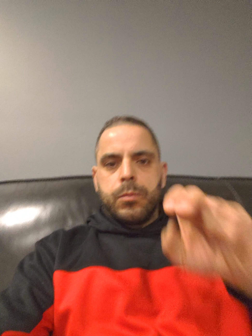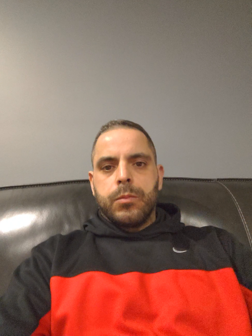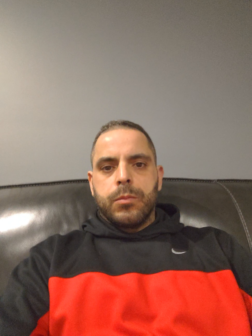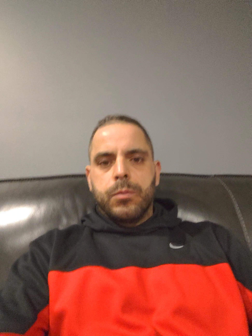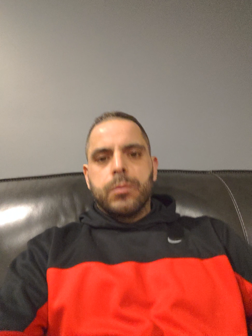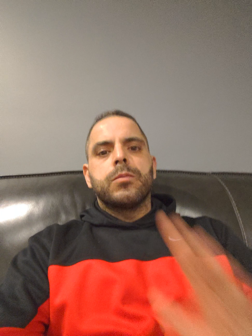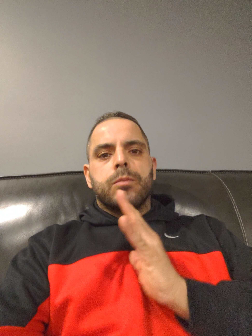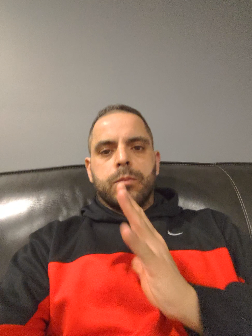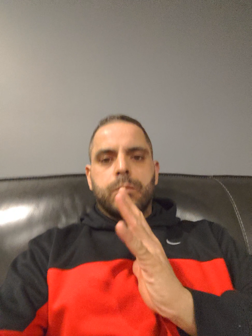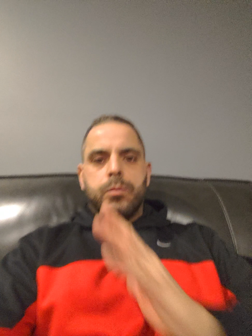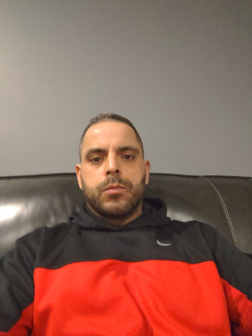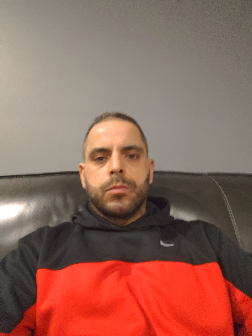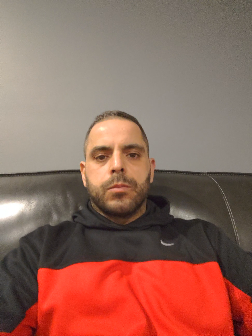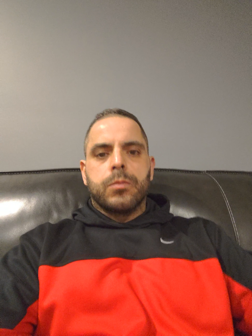fine